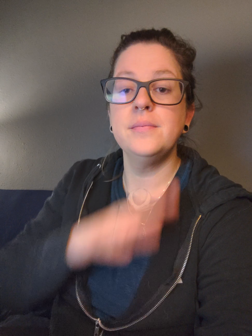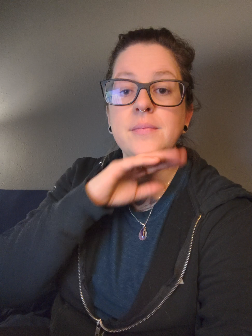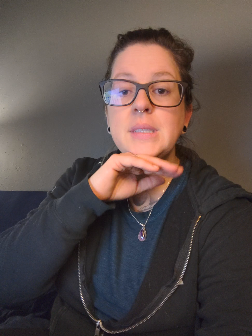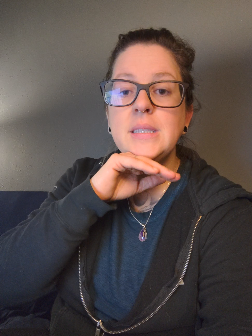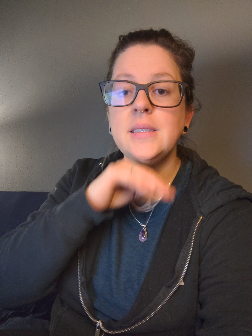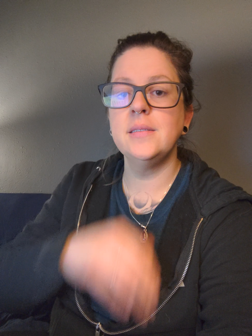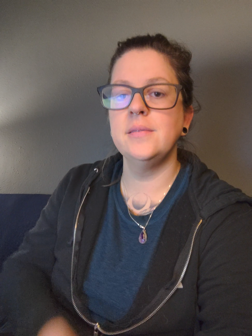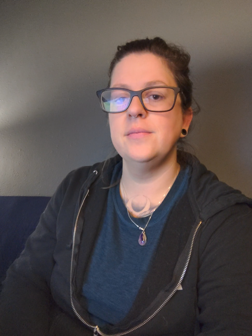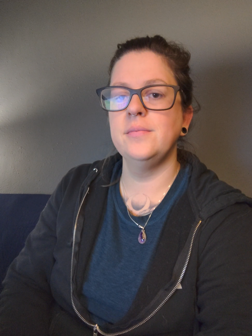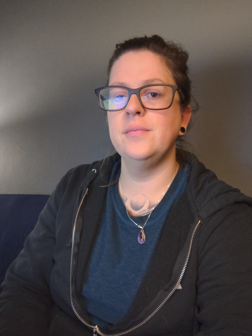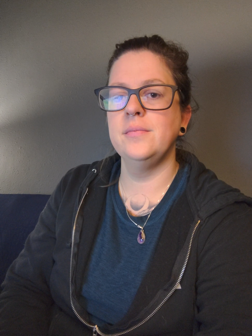pig